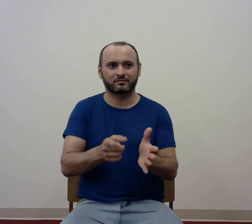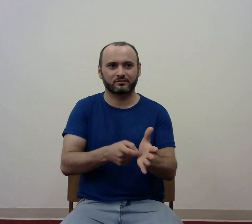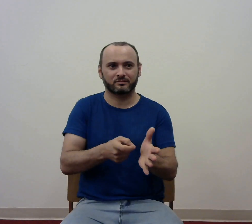dil